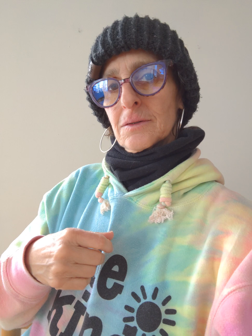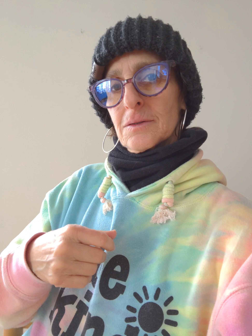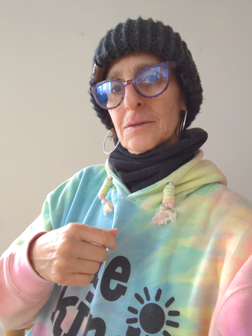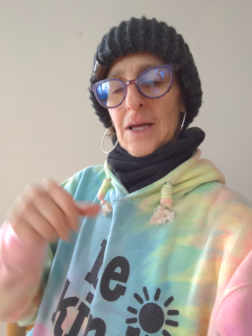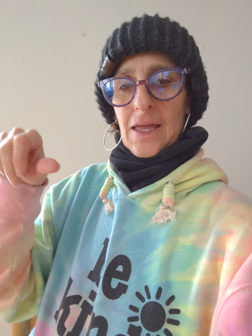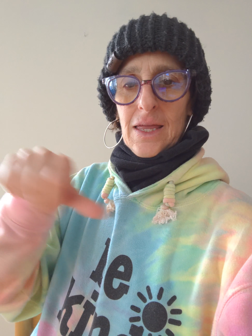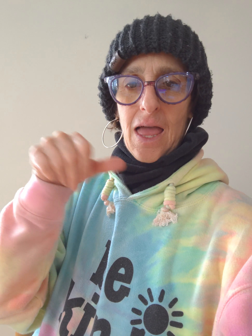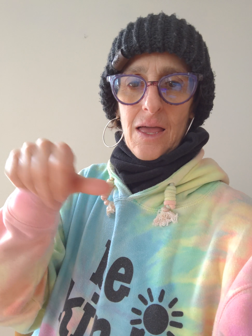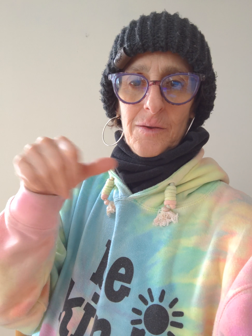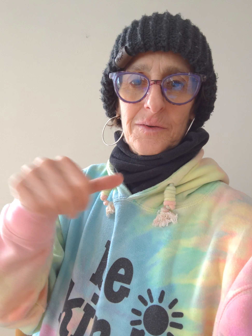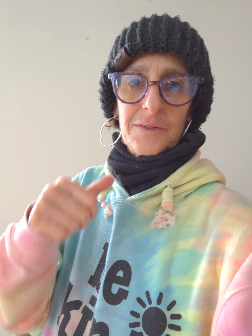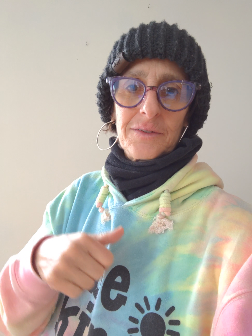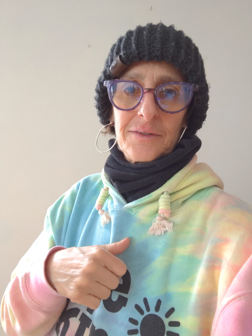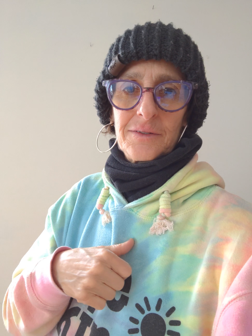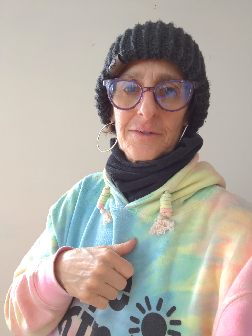carrot